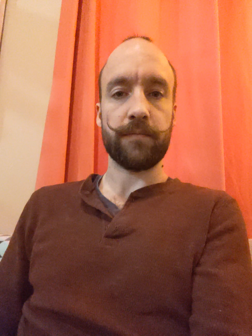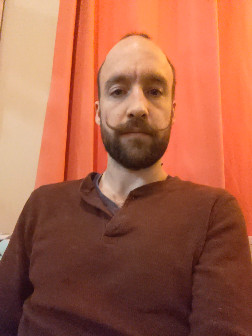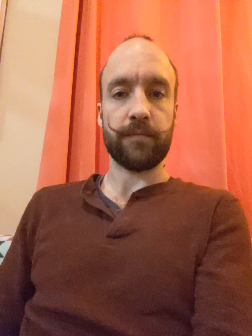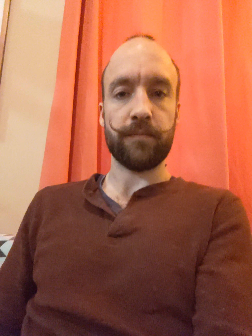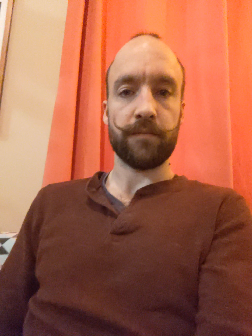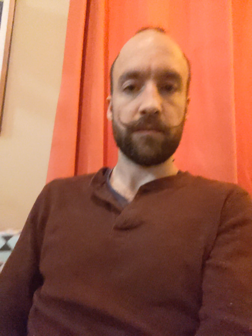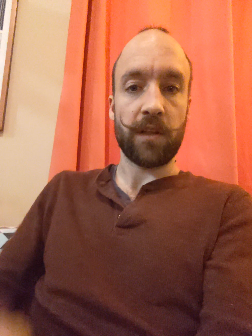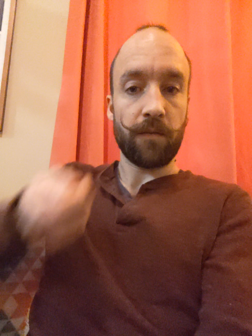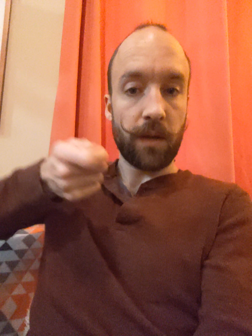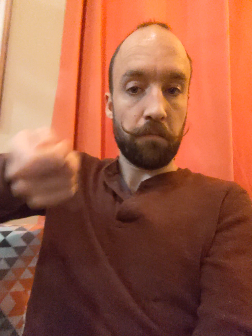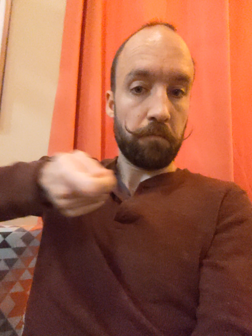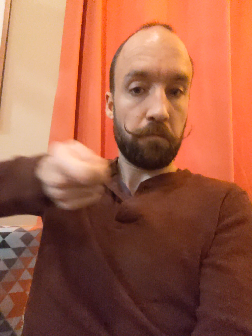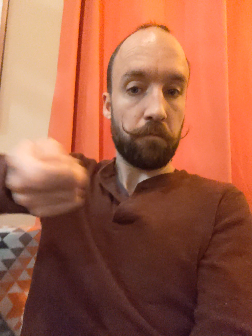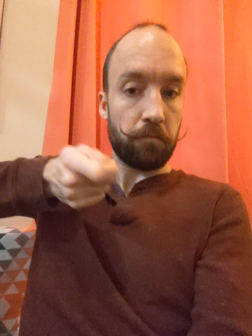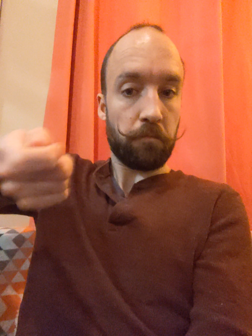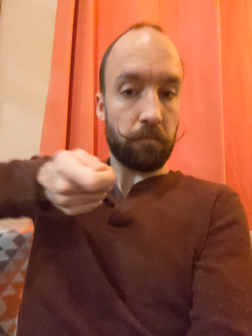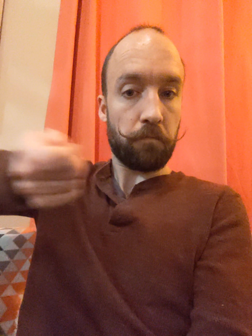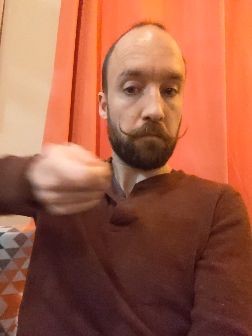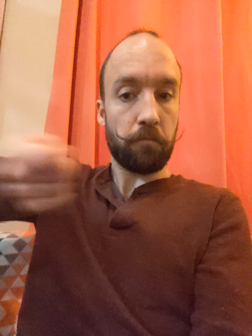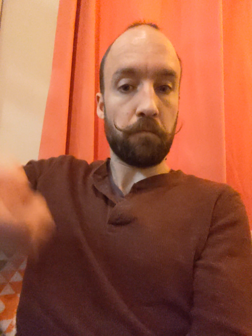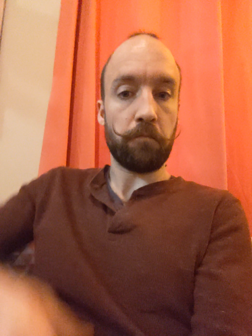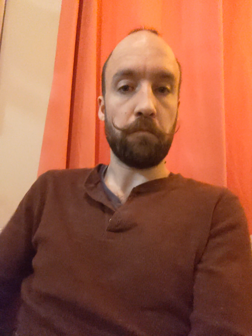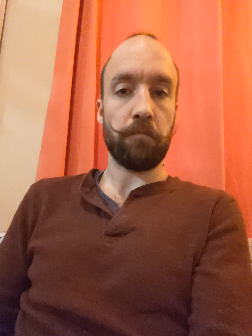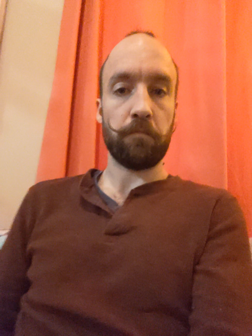vacuum